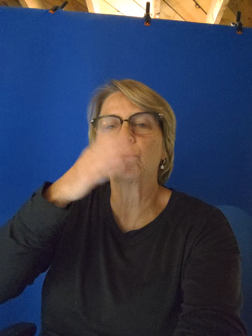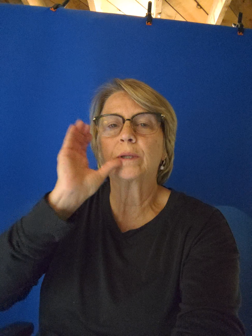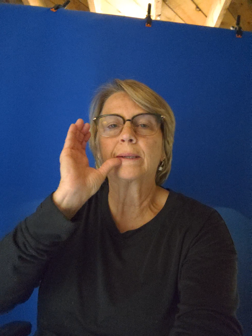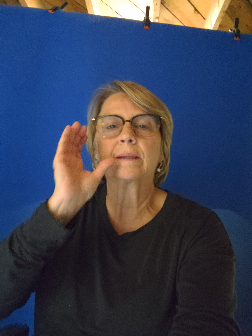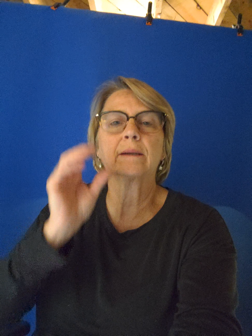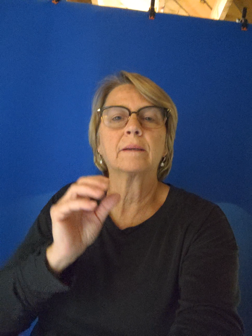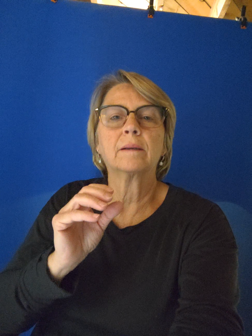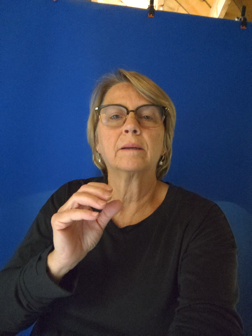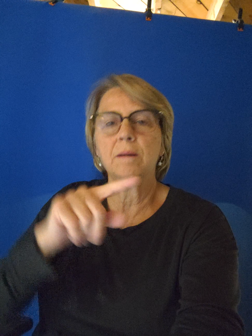drink